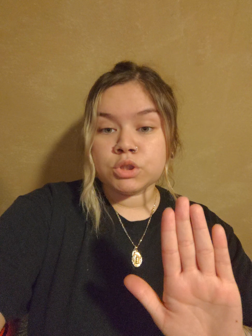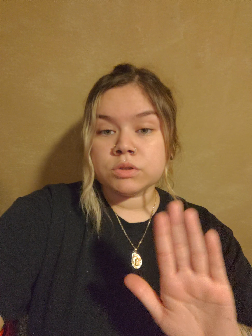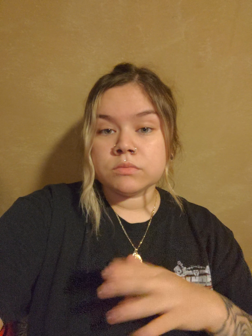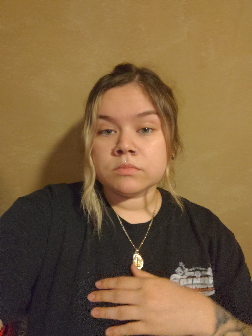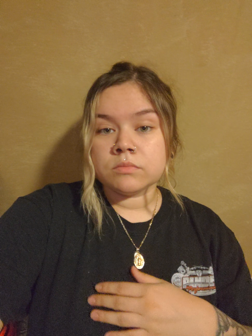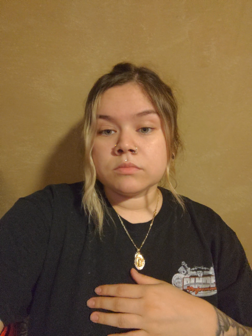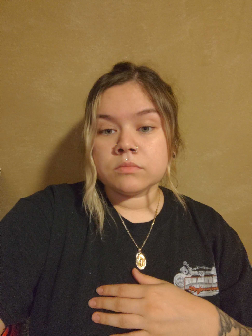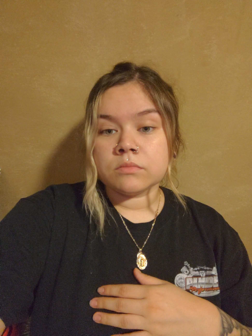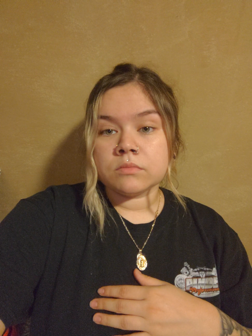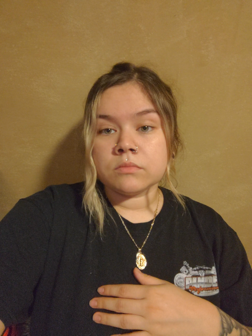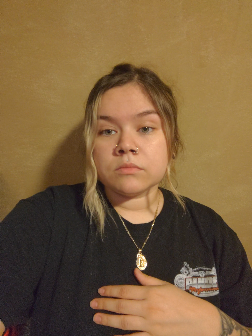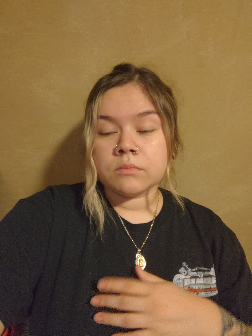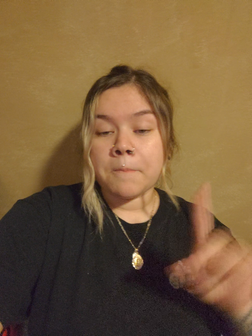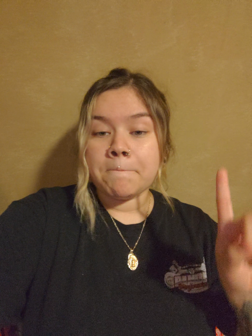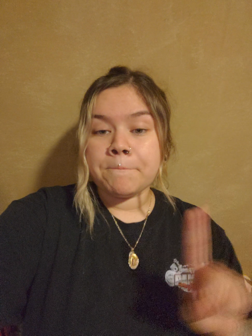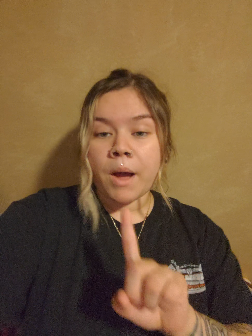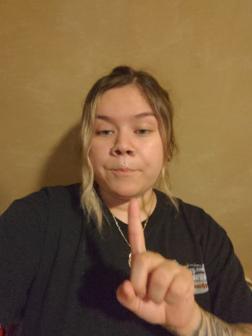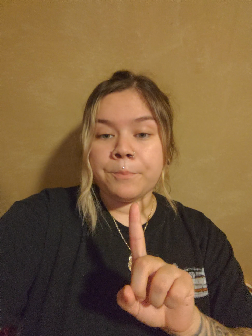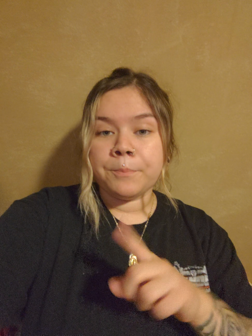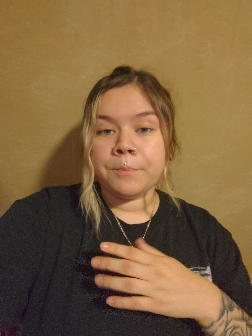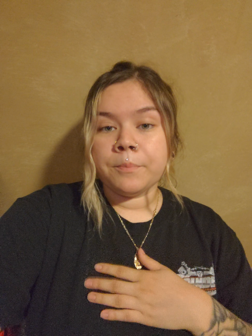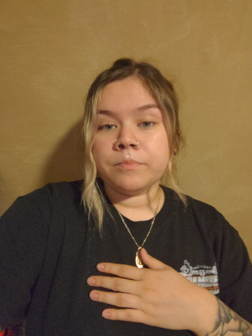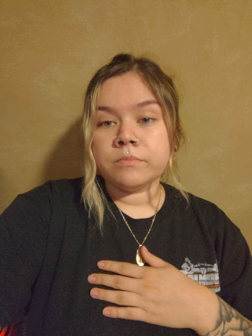bump